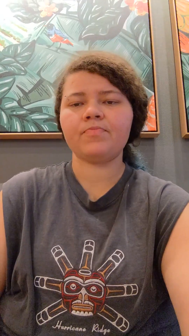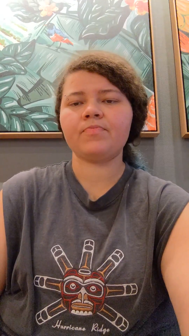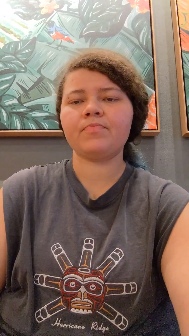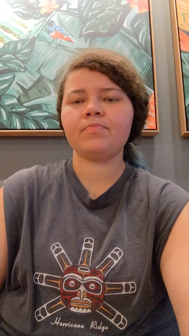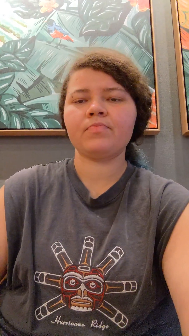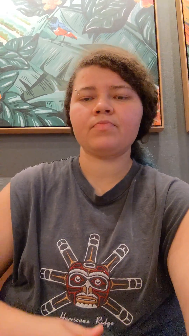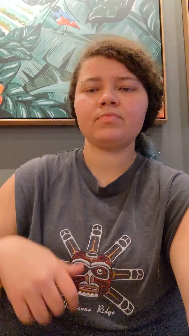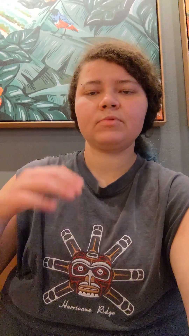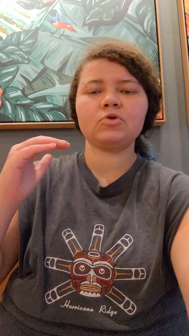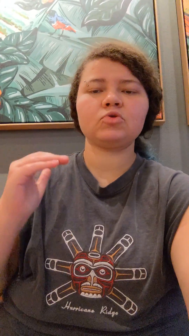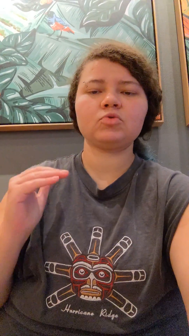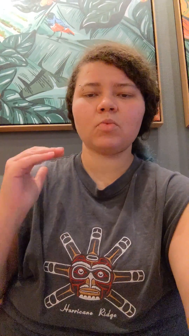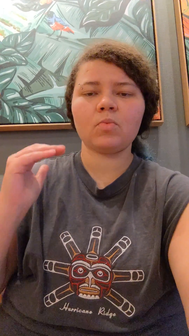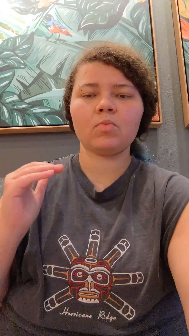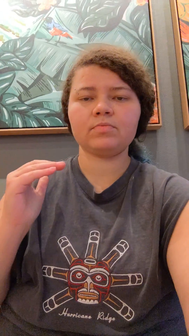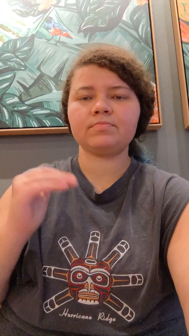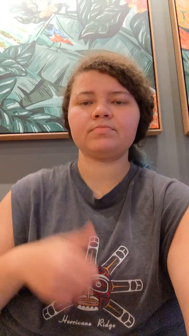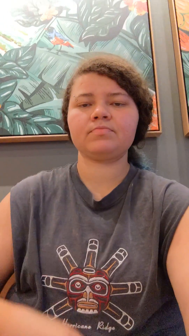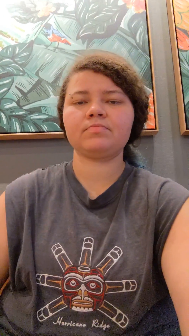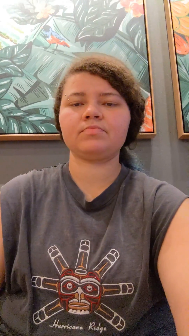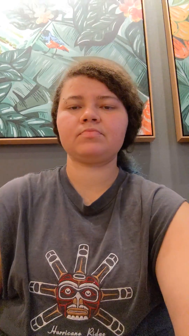short